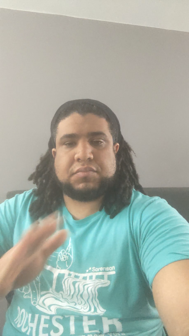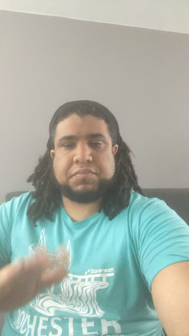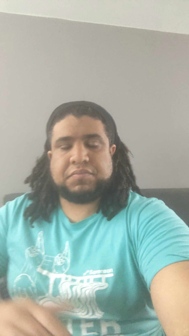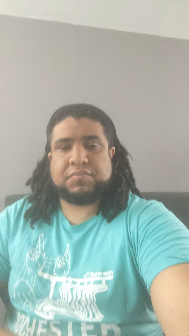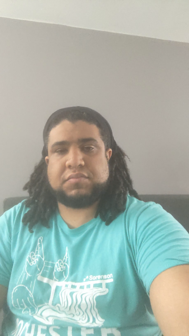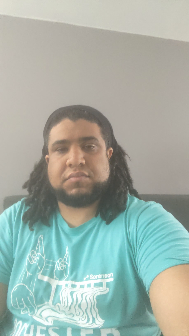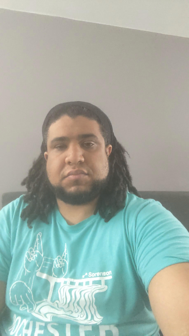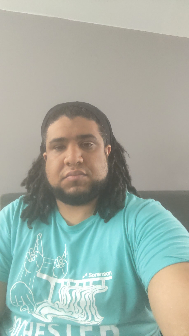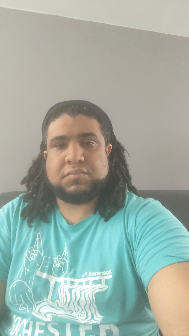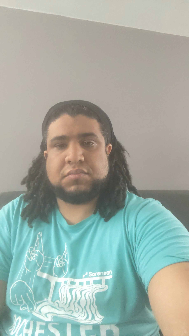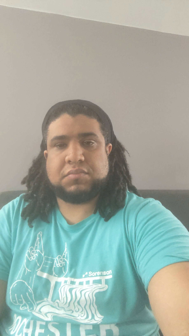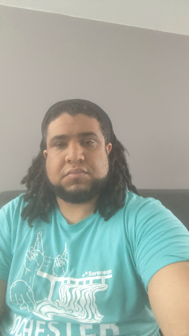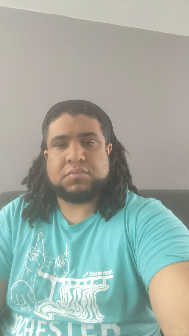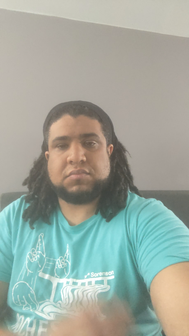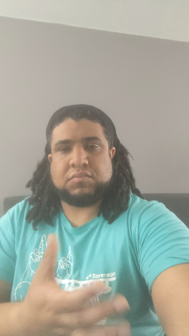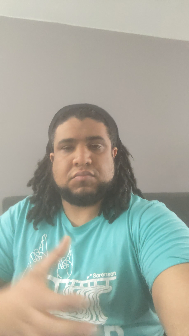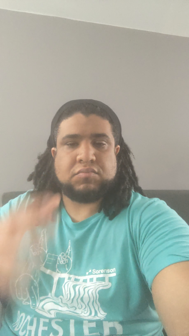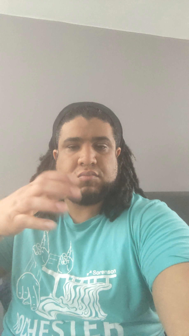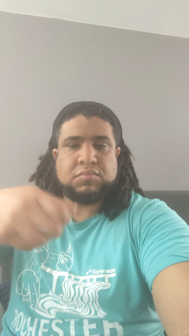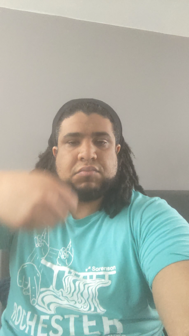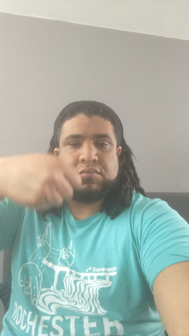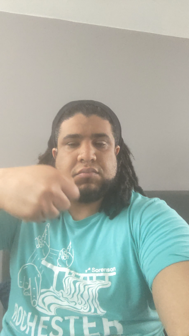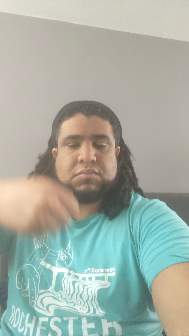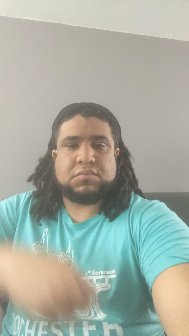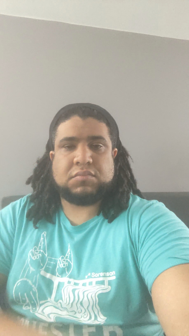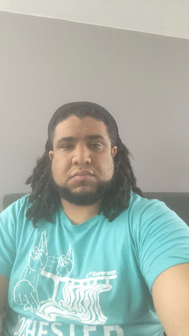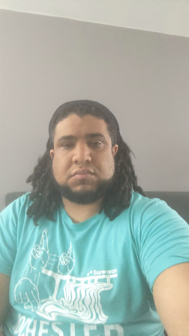bucket